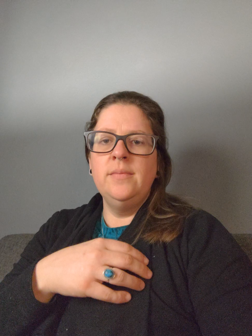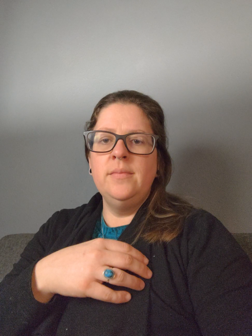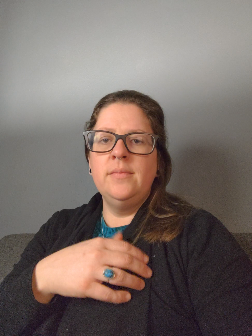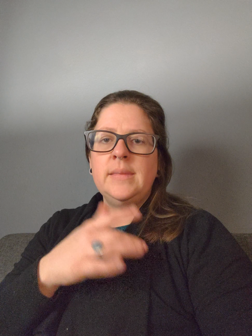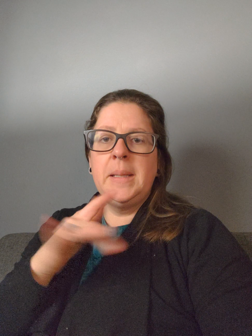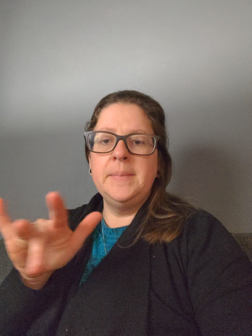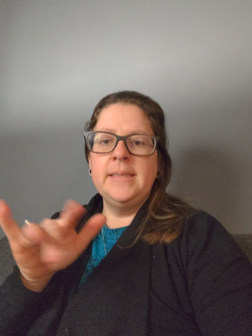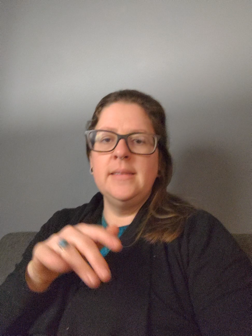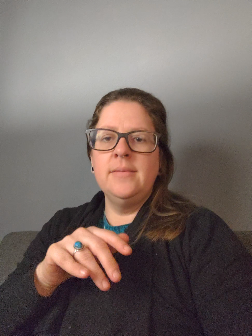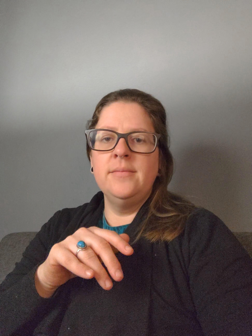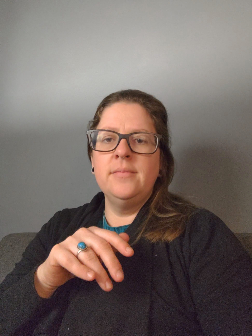empty